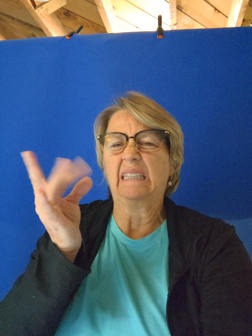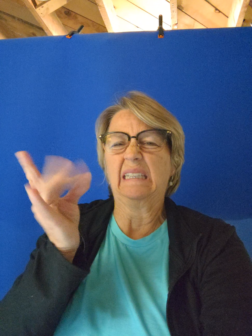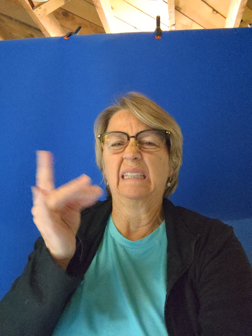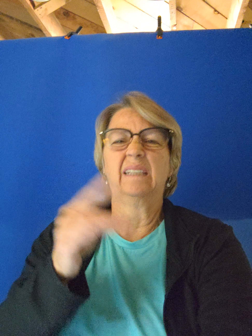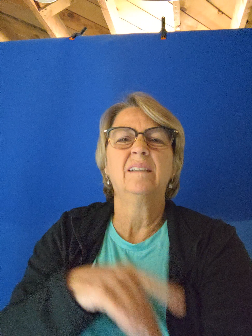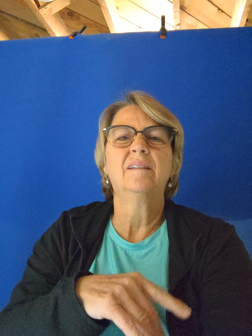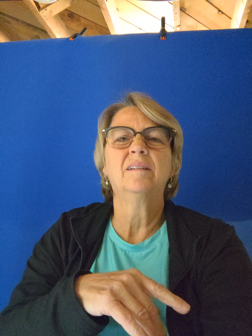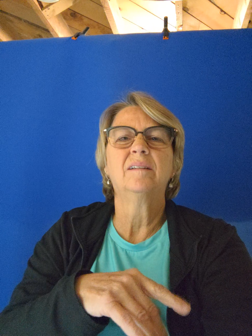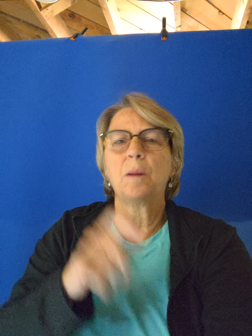sticky